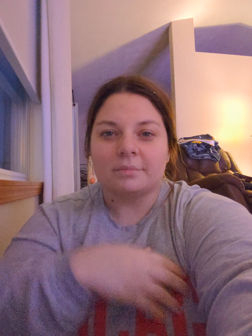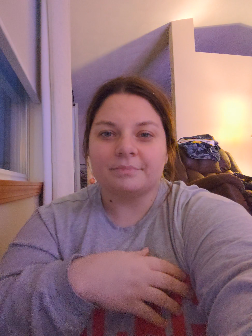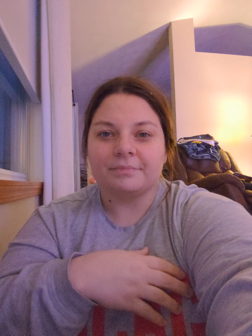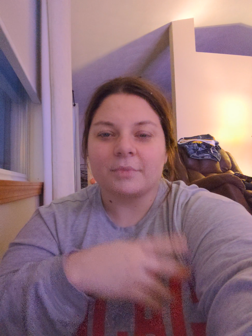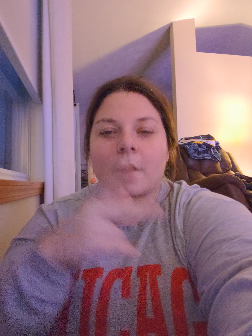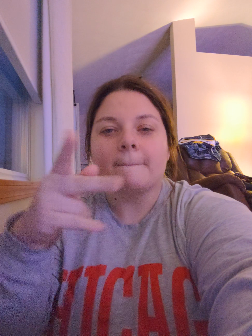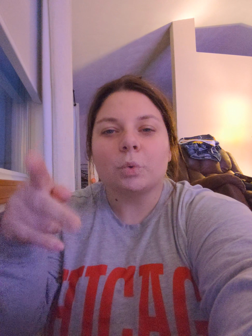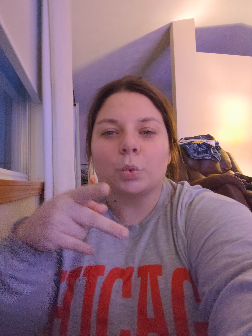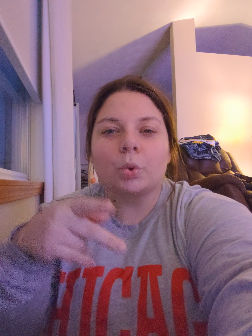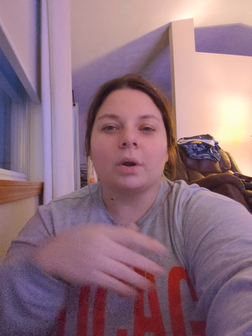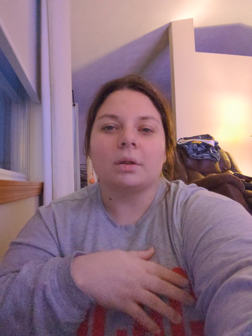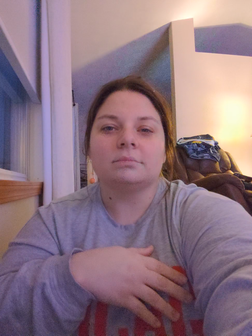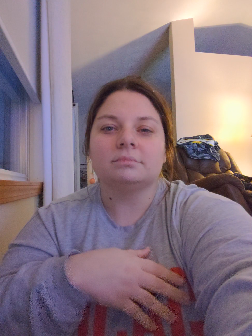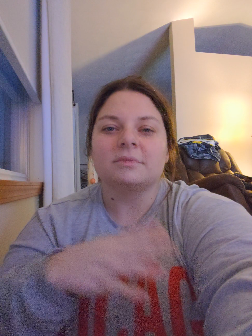pool